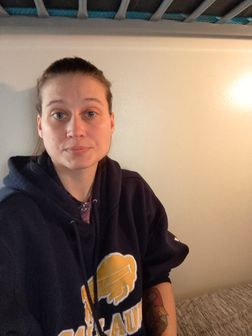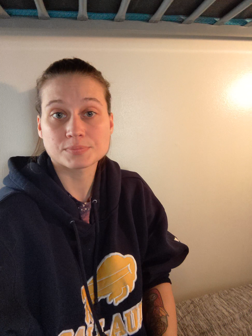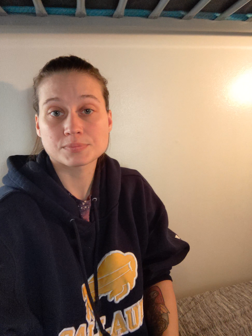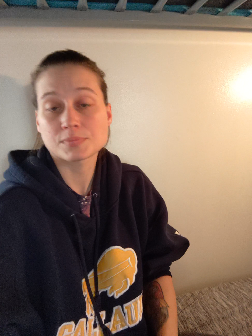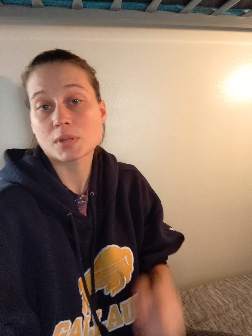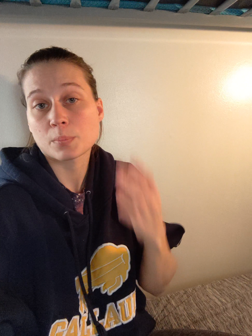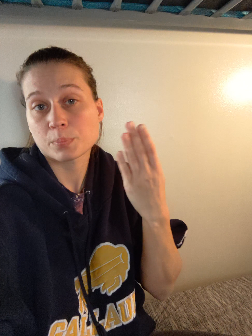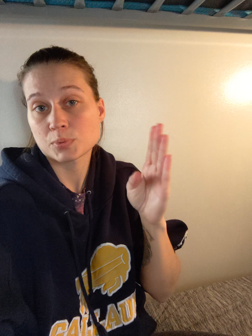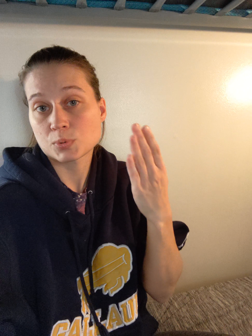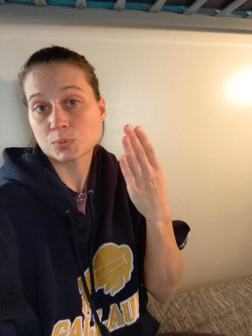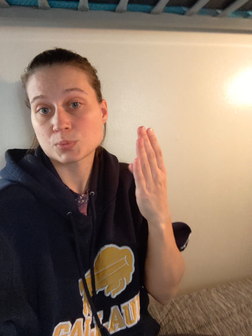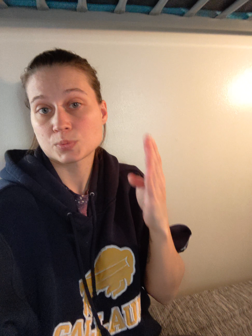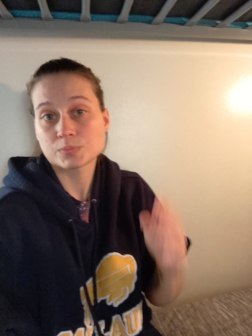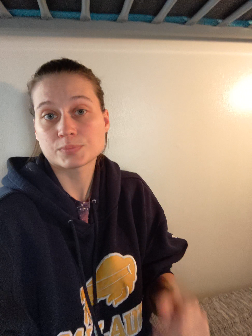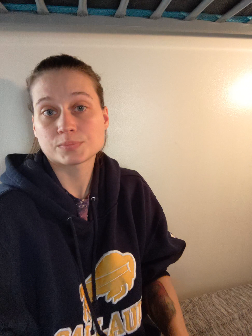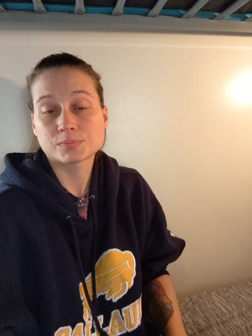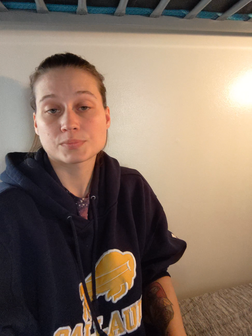blue